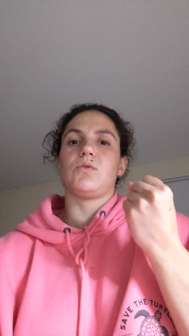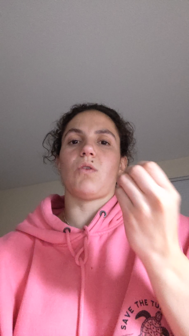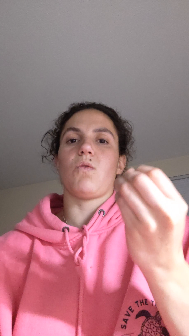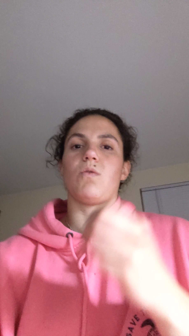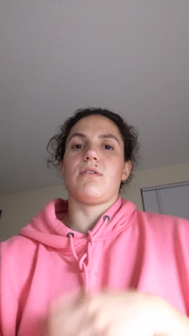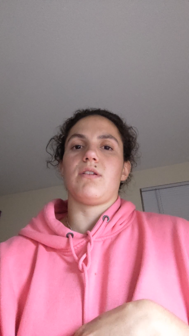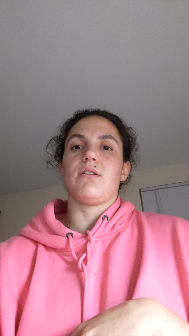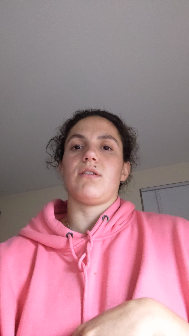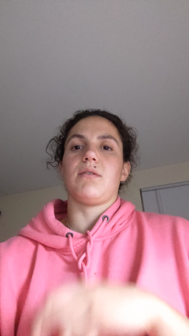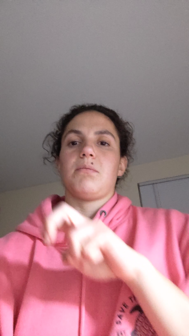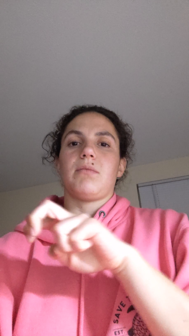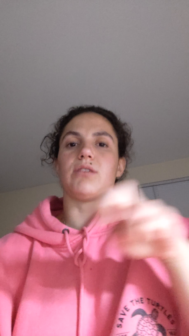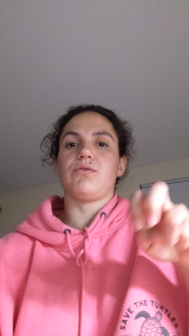bench